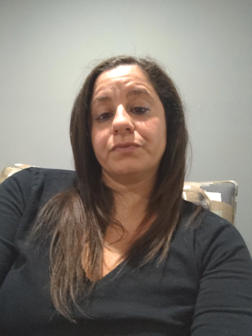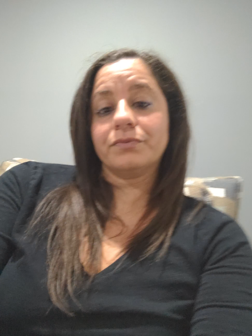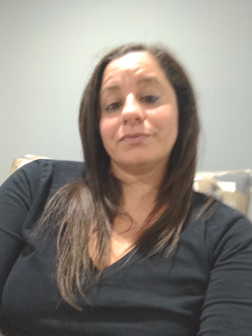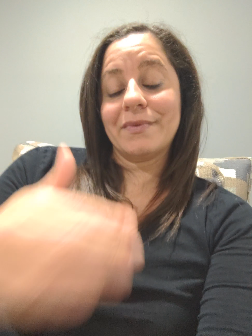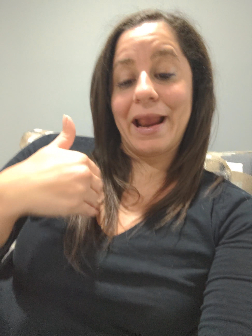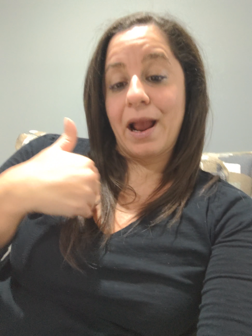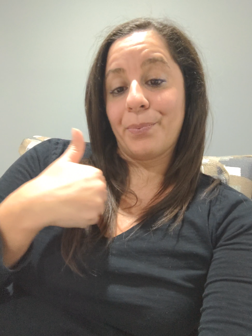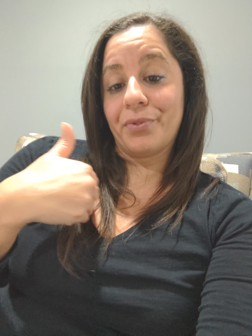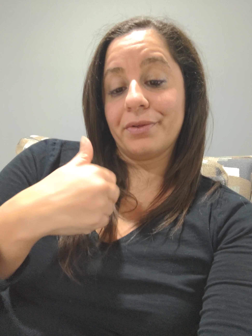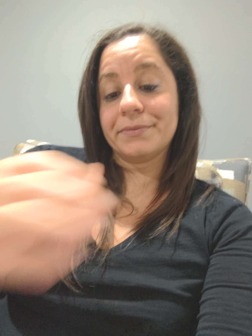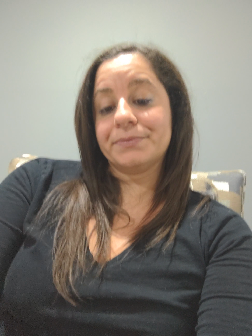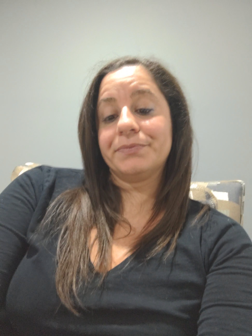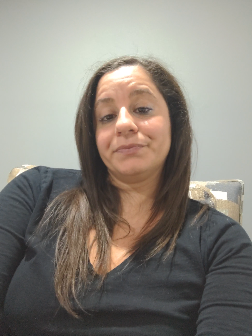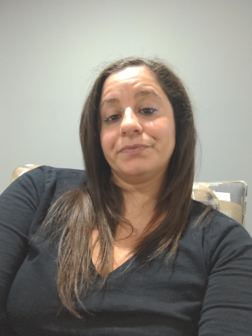animal